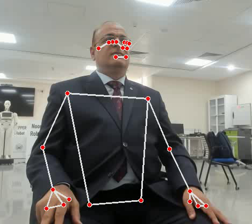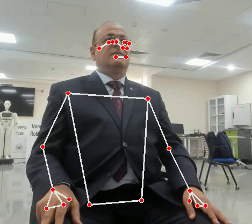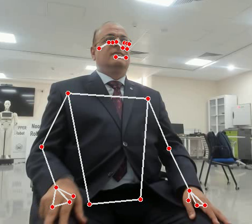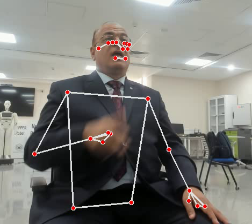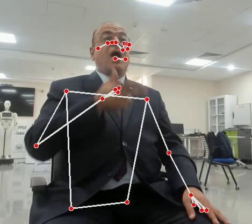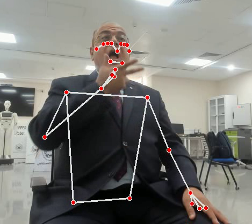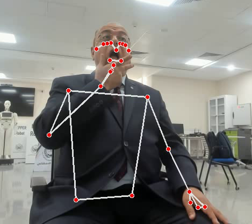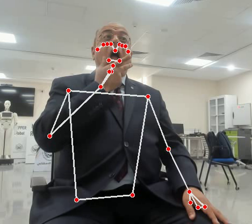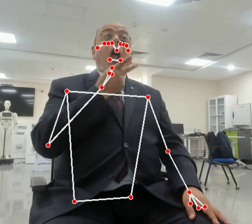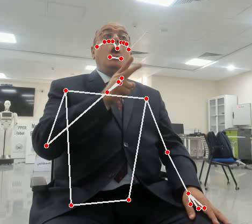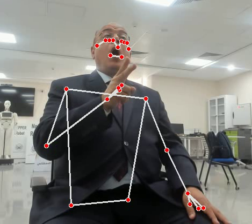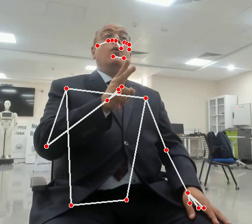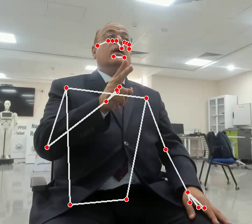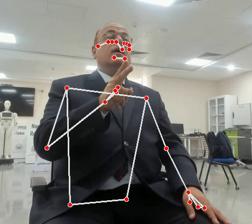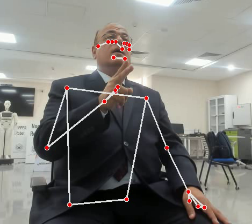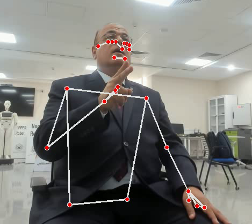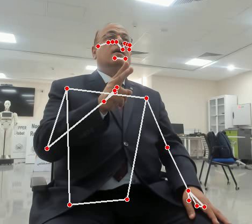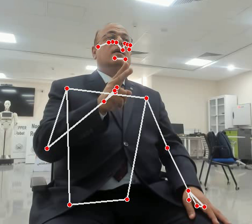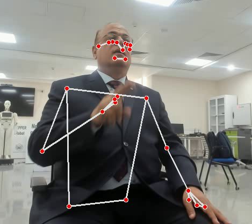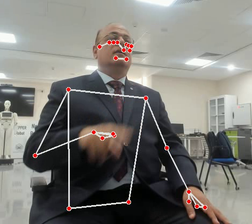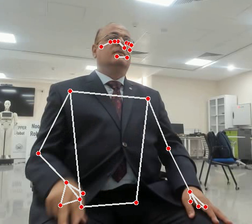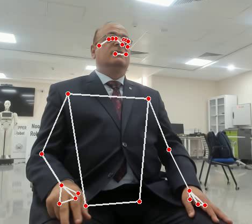helw awy